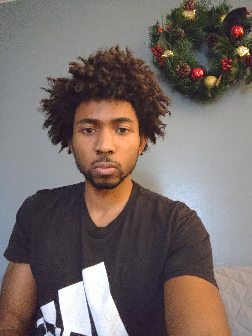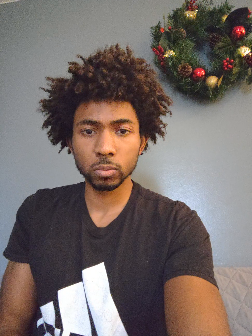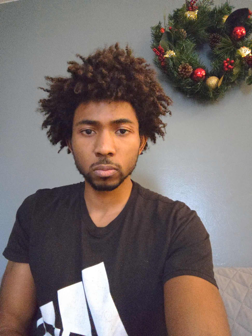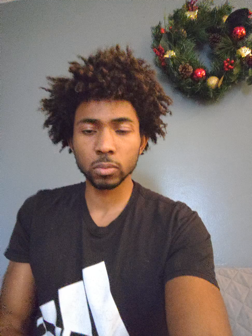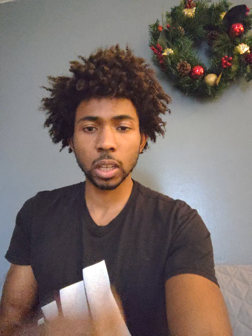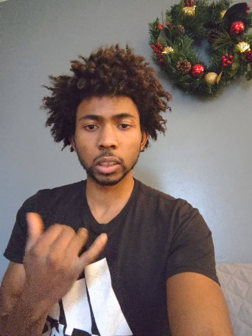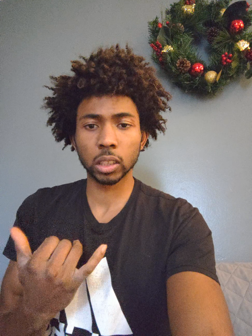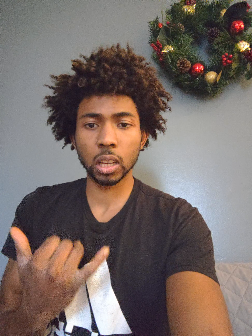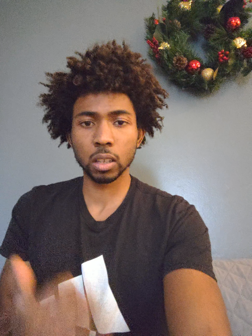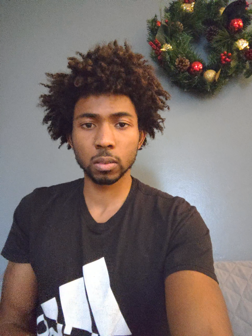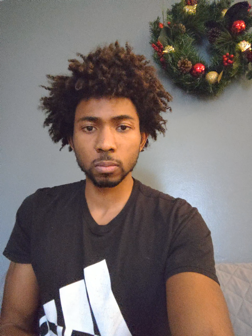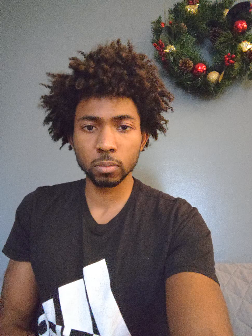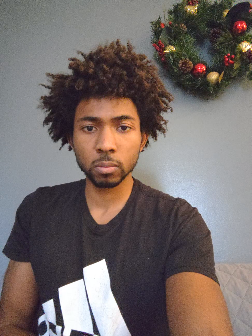now